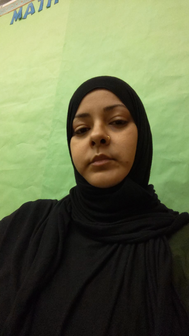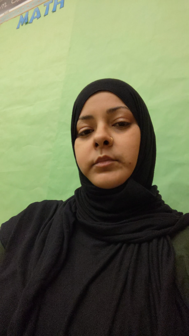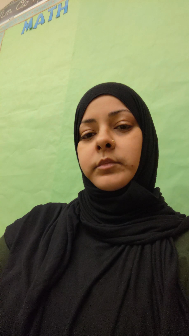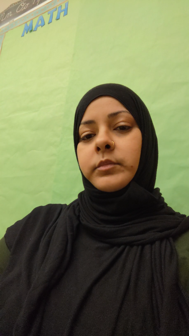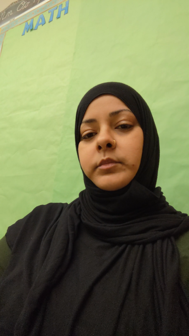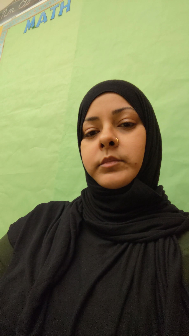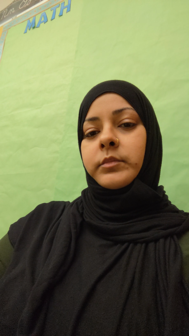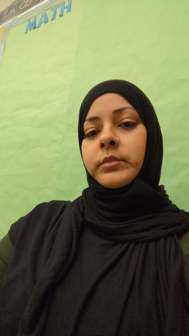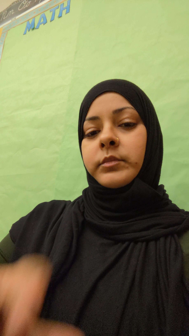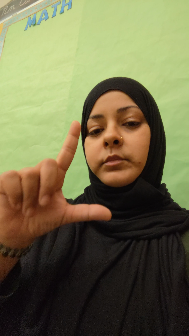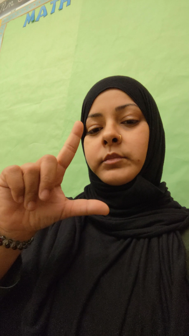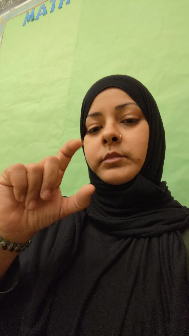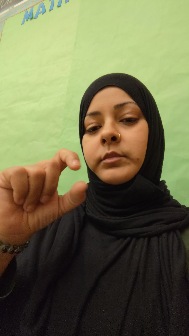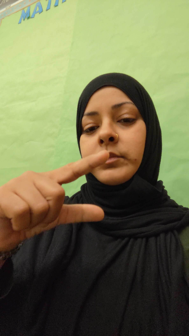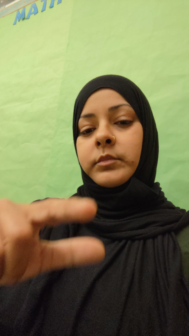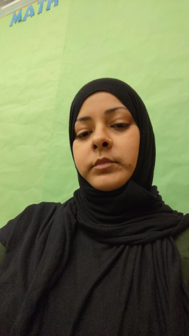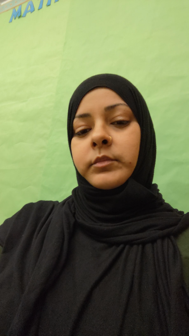leg